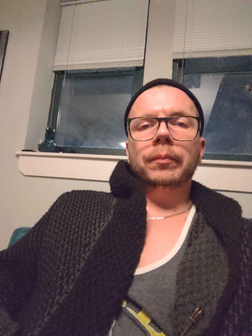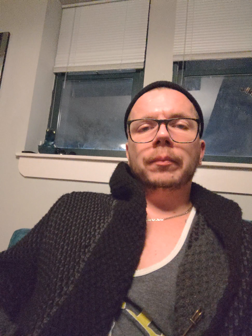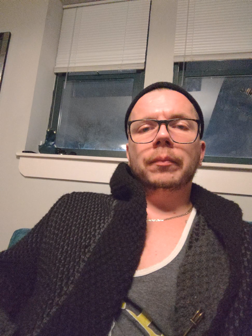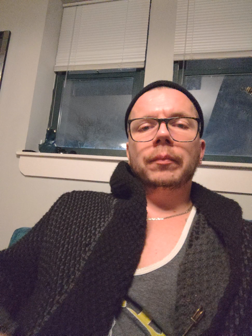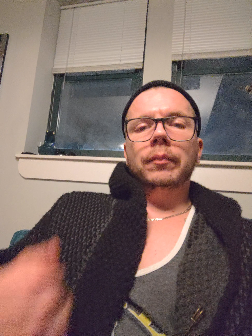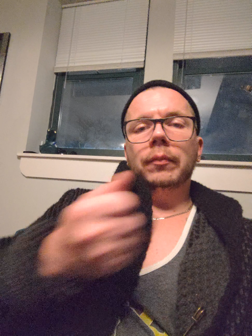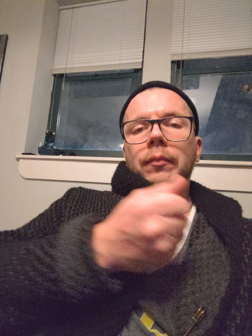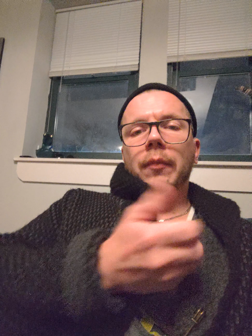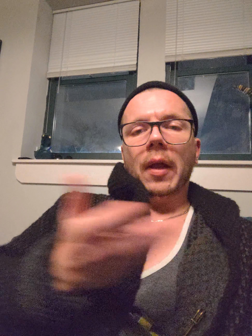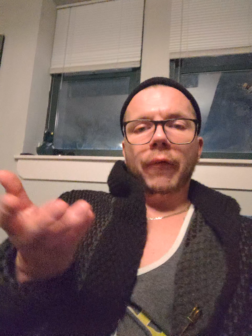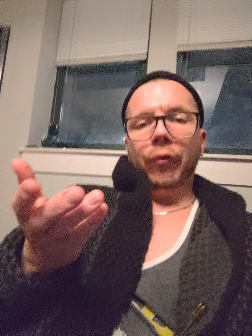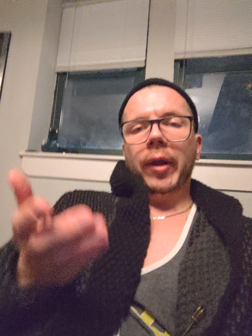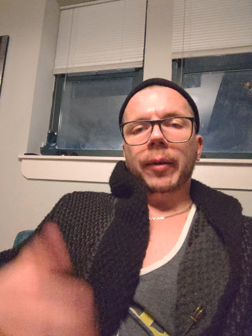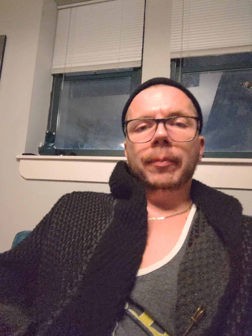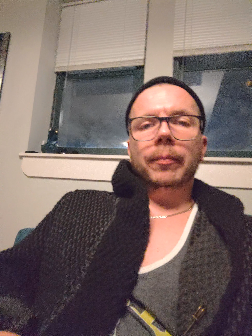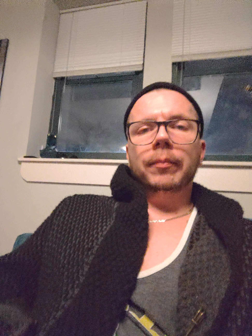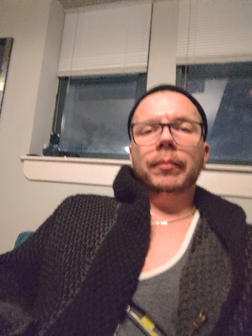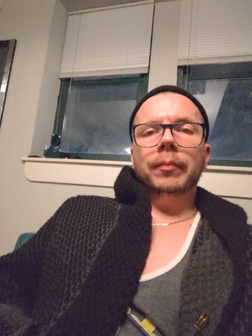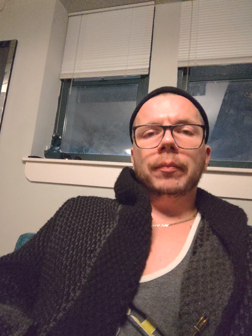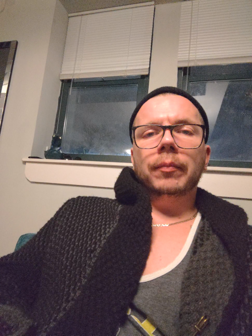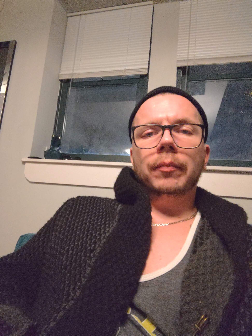every